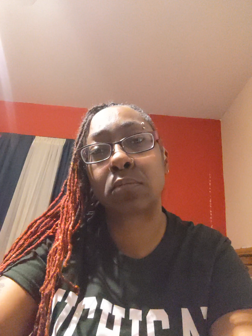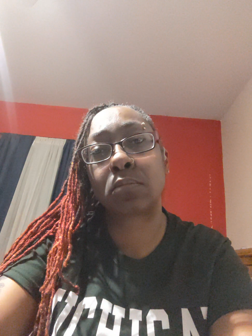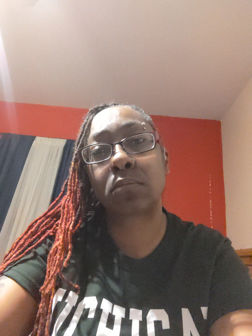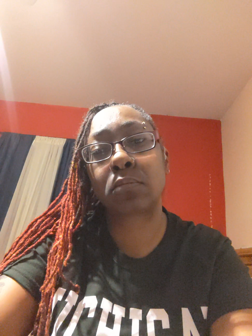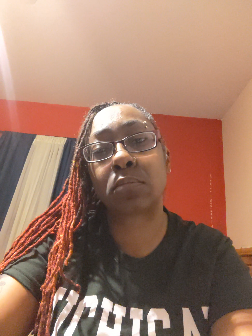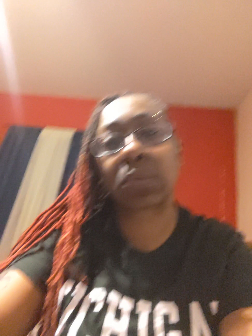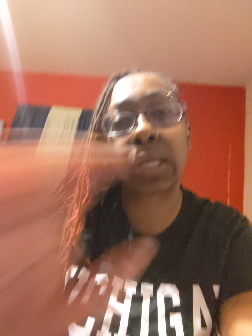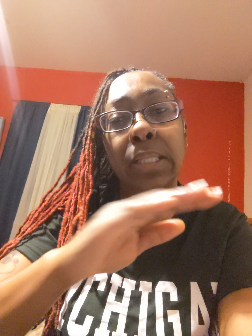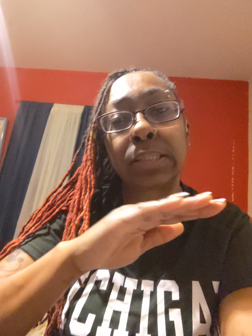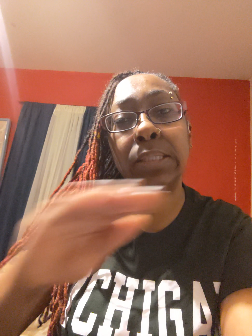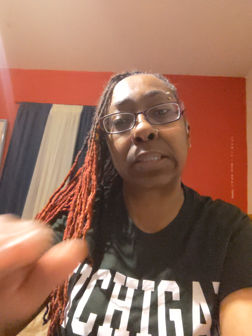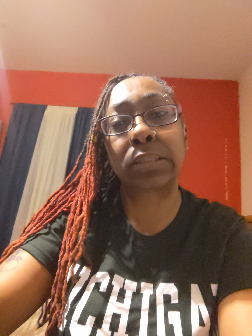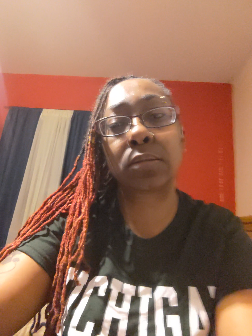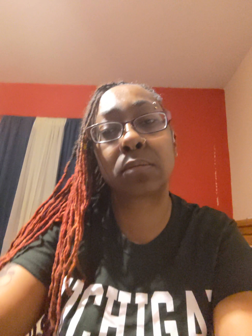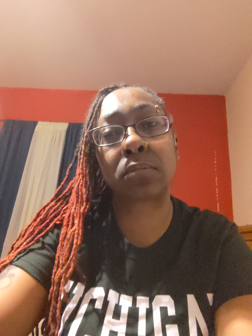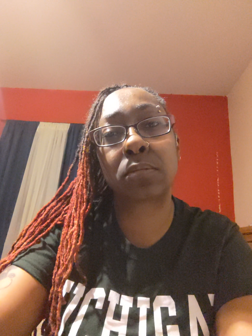clean